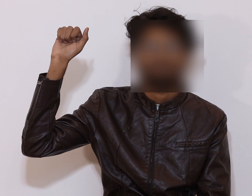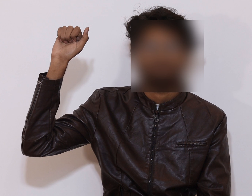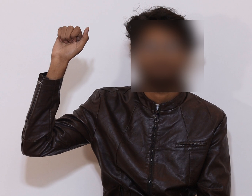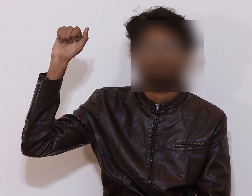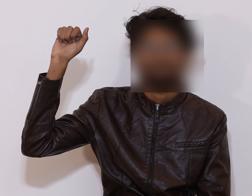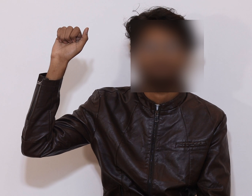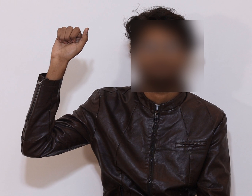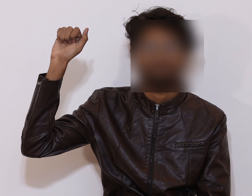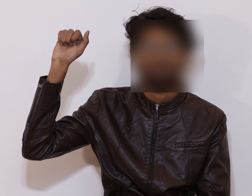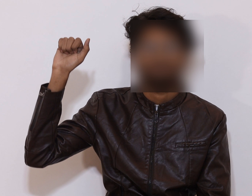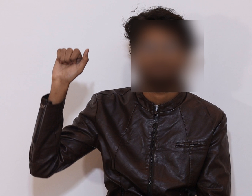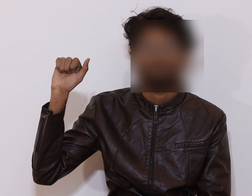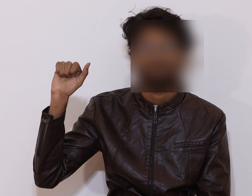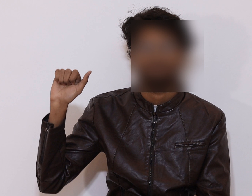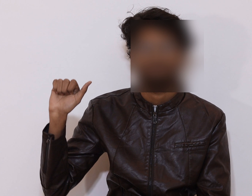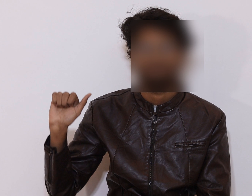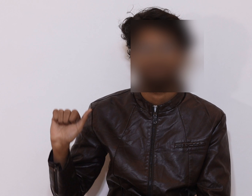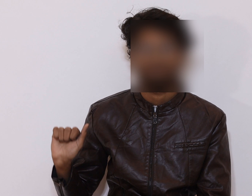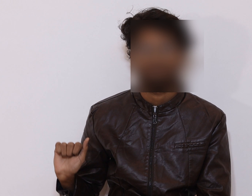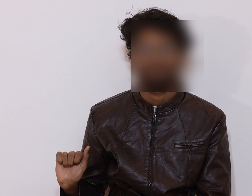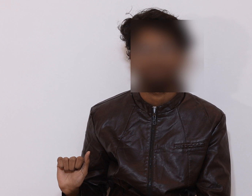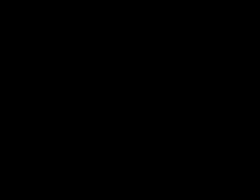آ